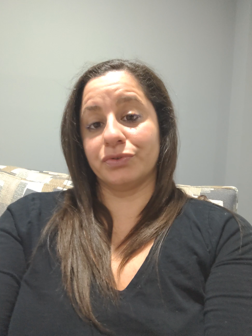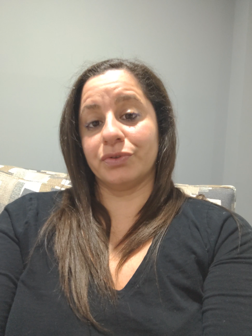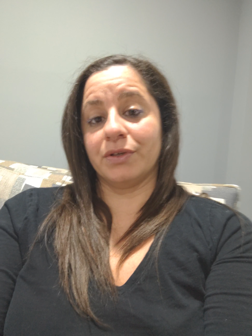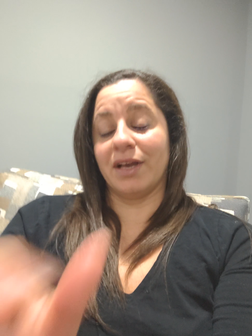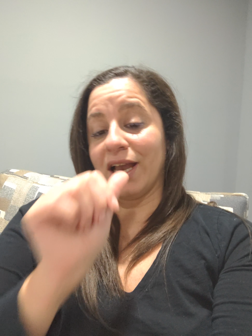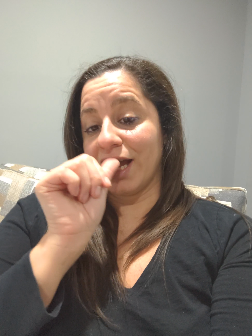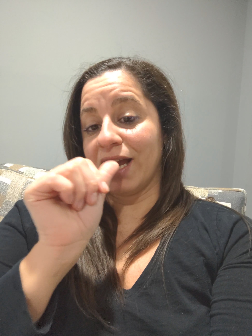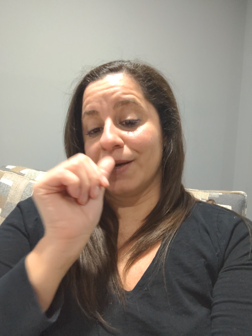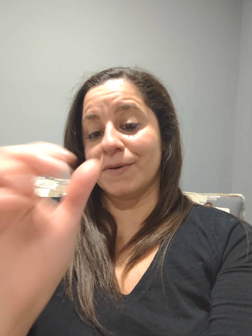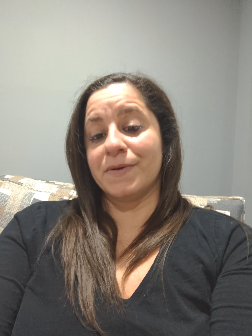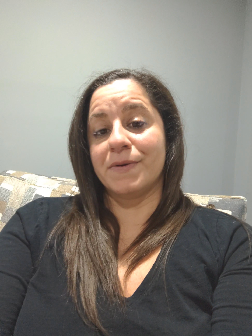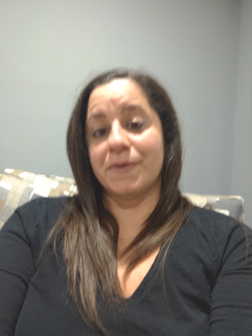nuts